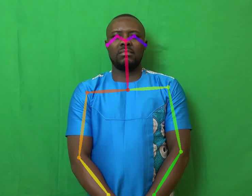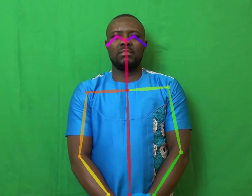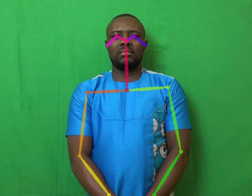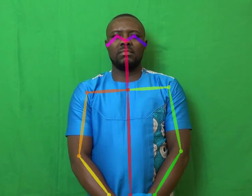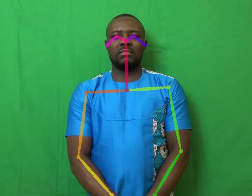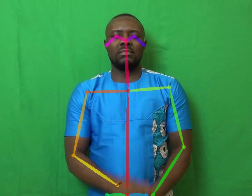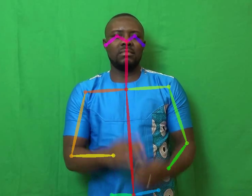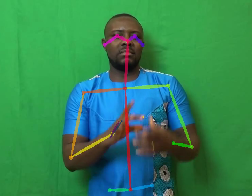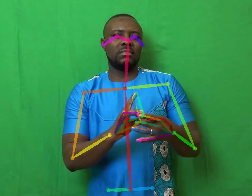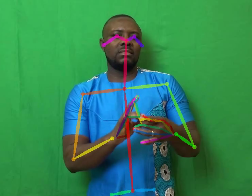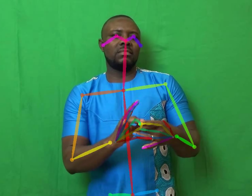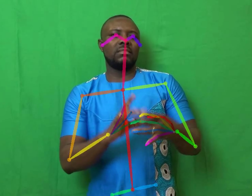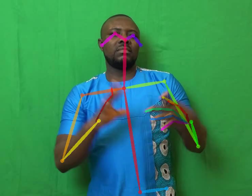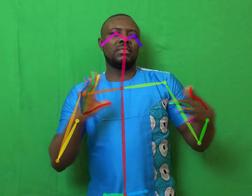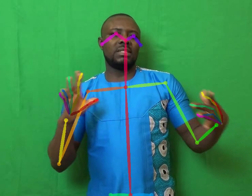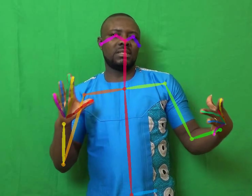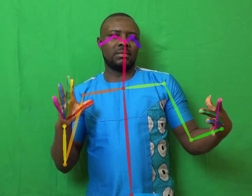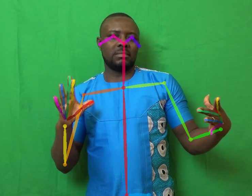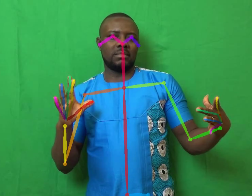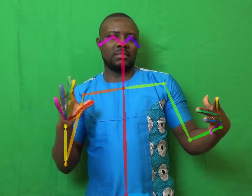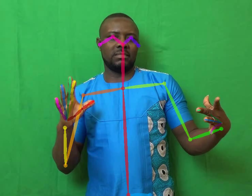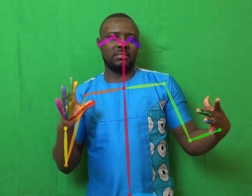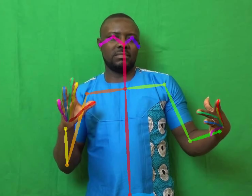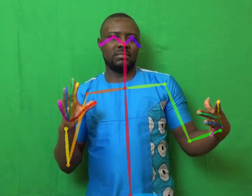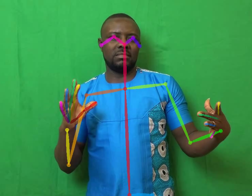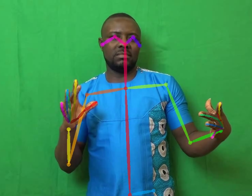breakup